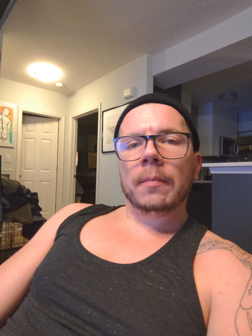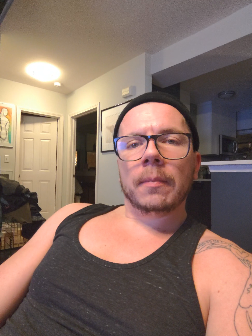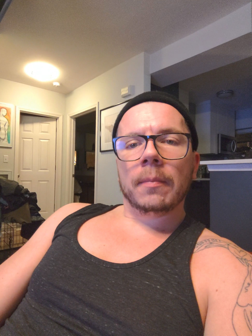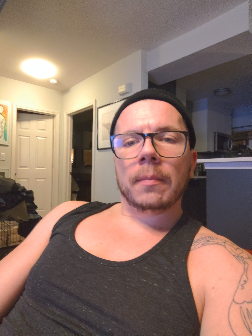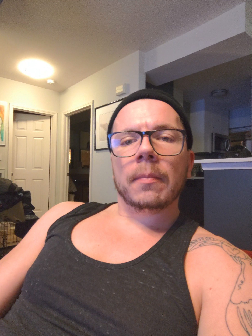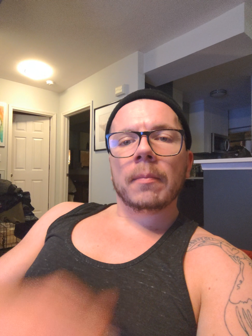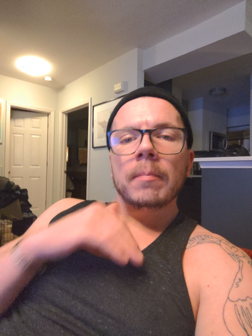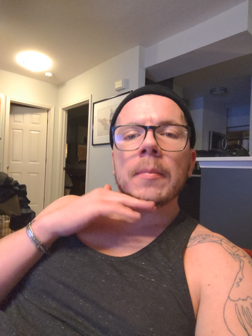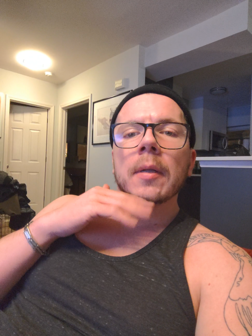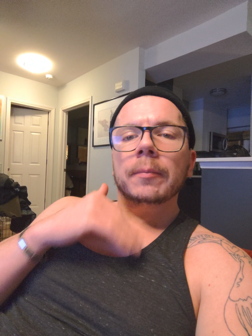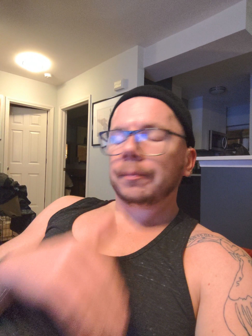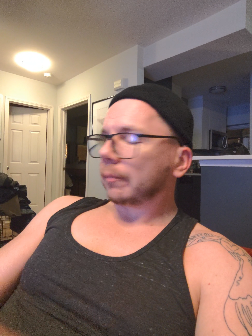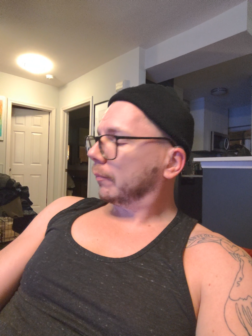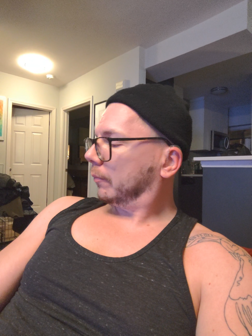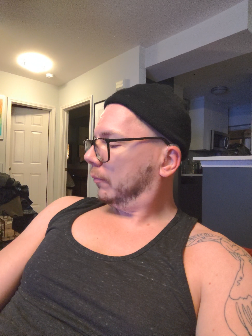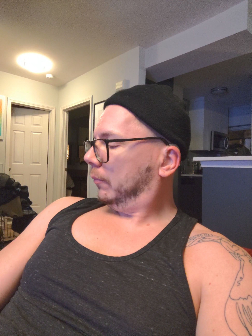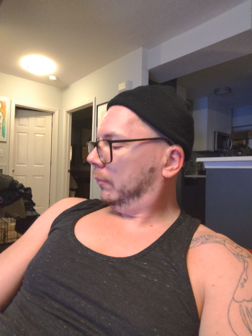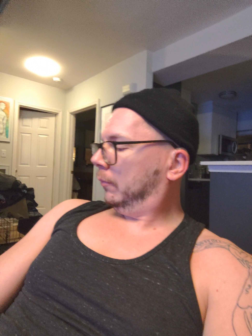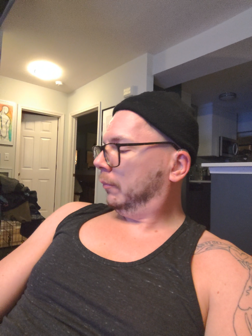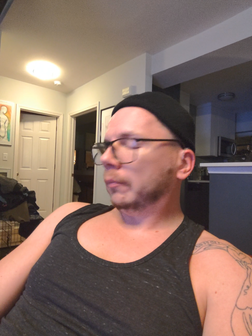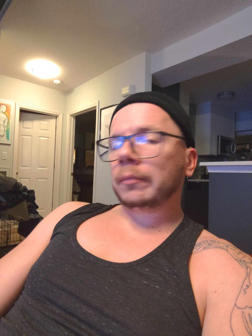pig